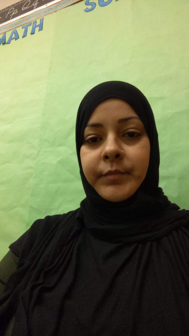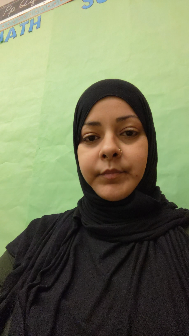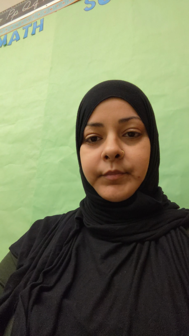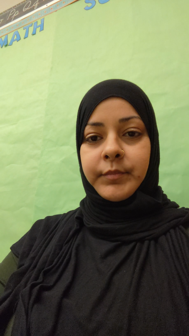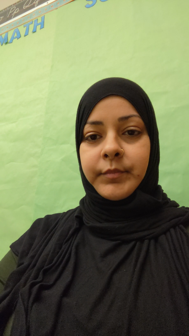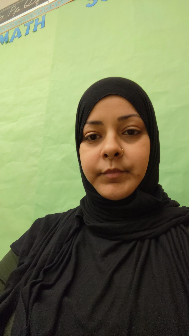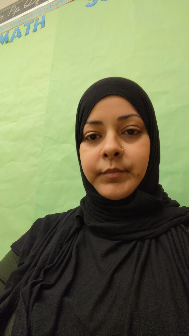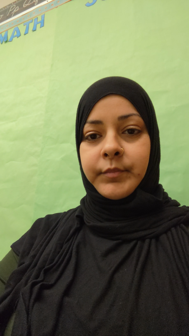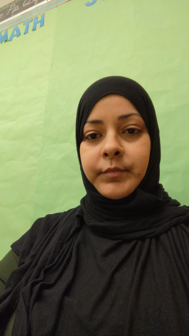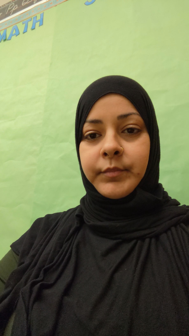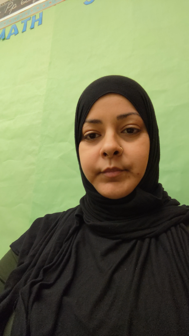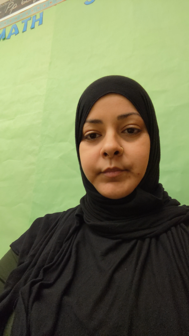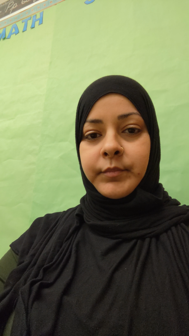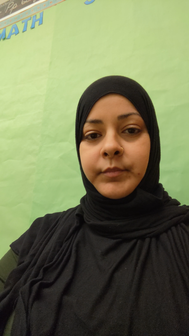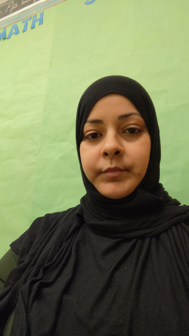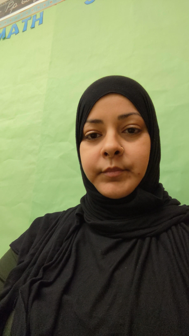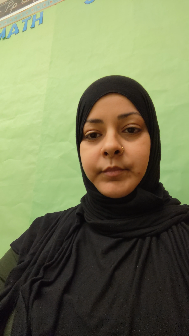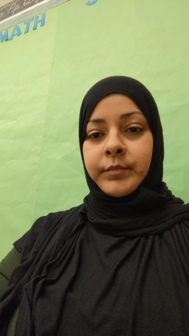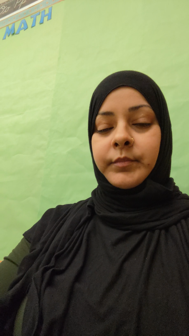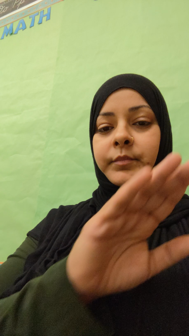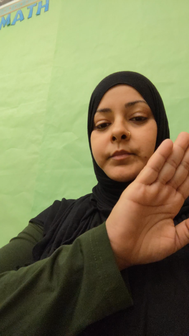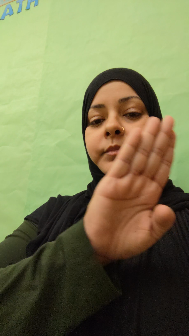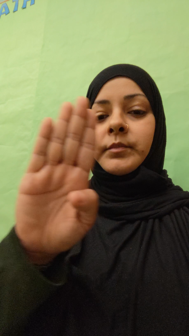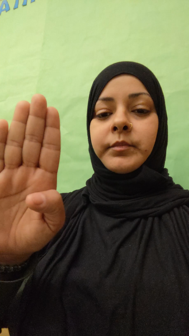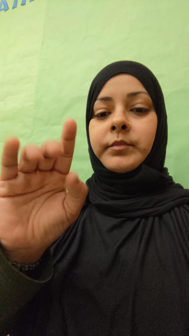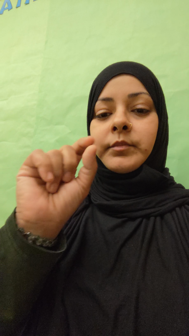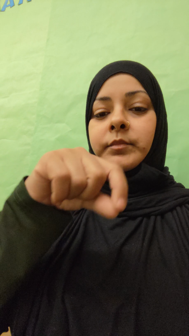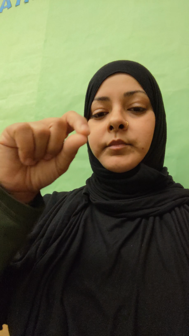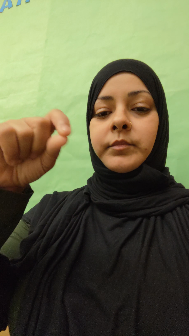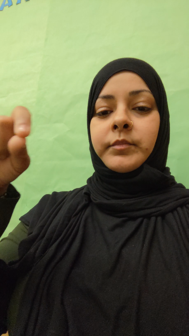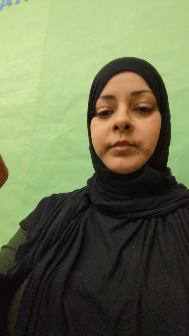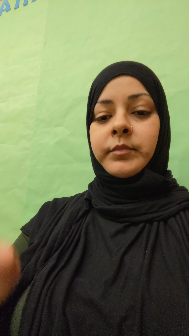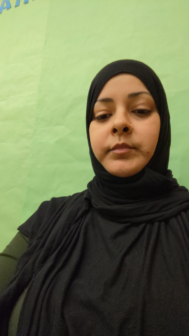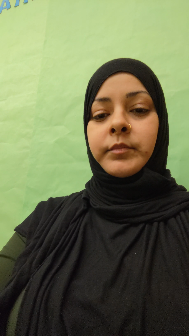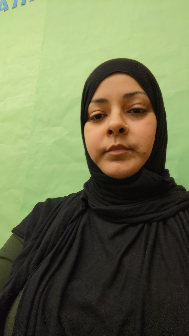chalk